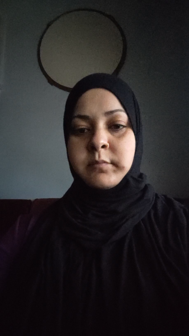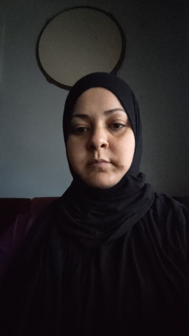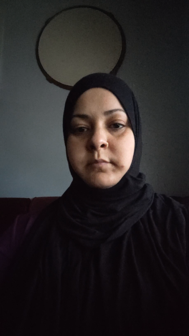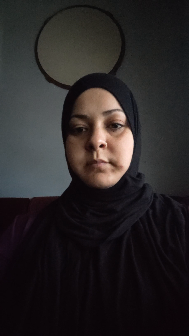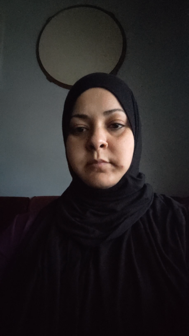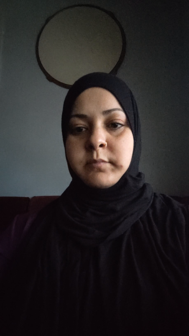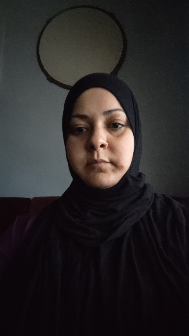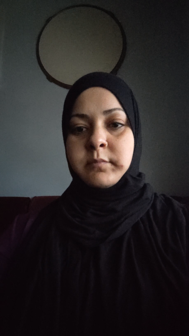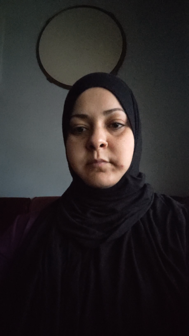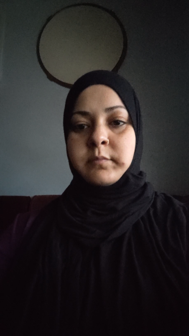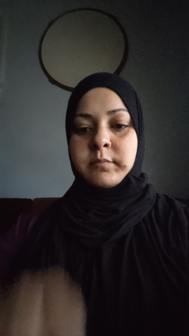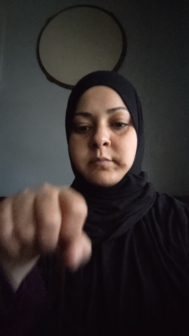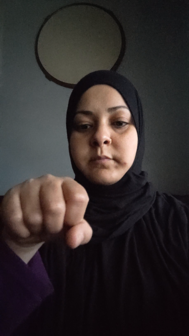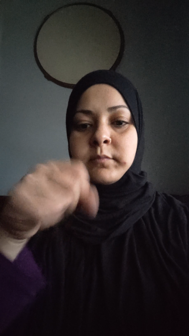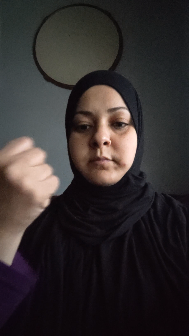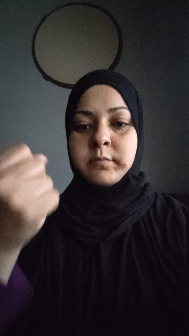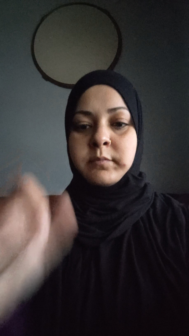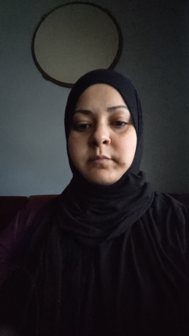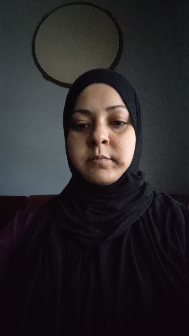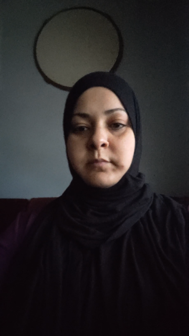break